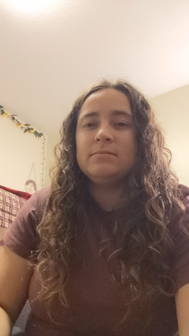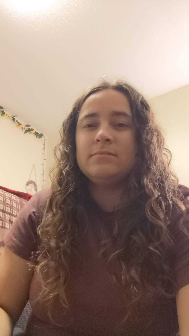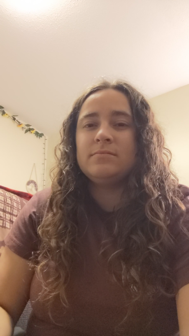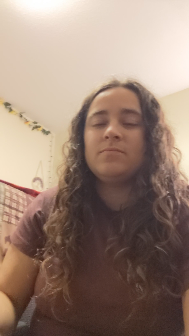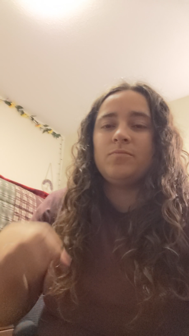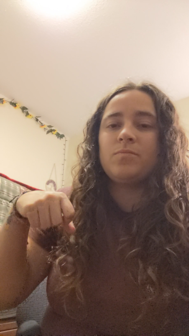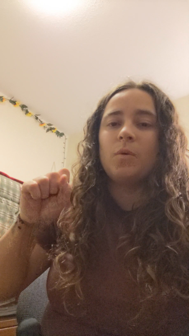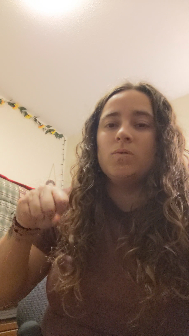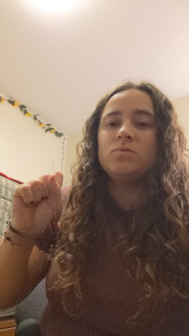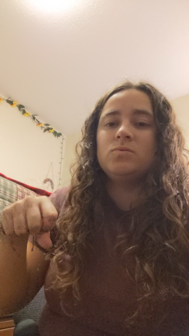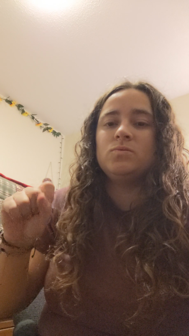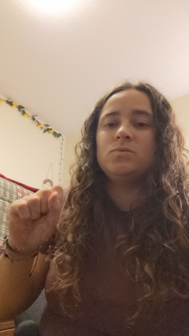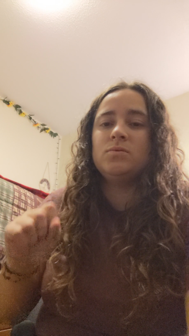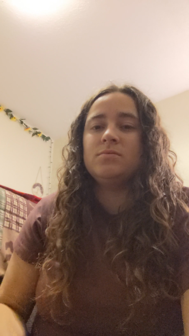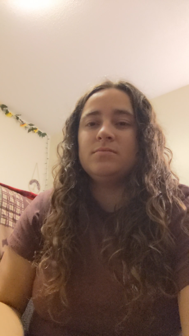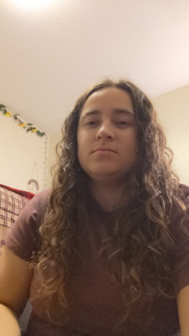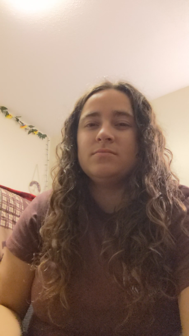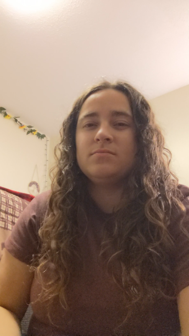motorcycle